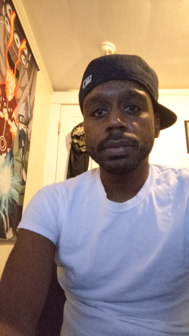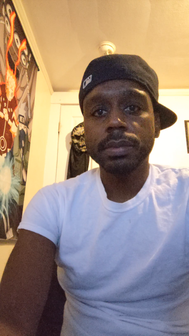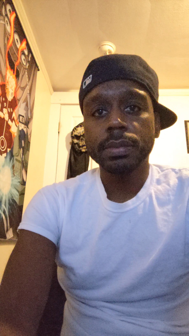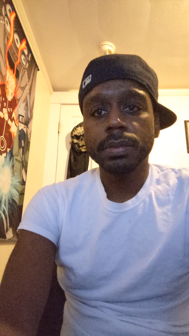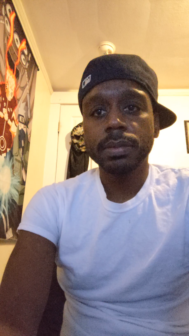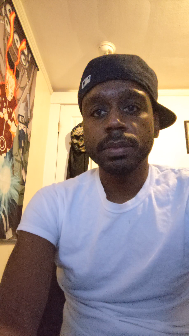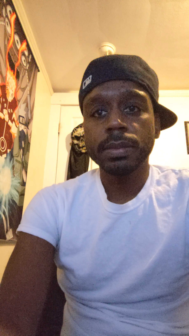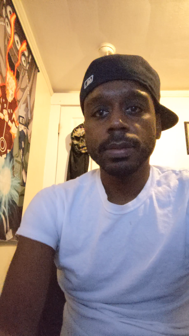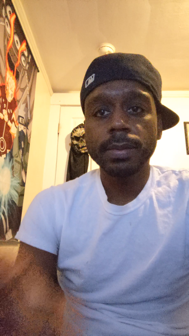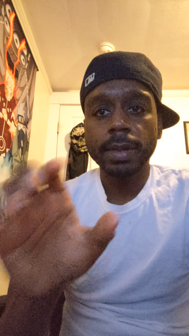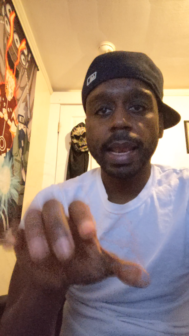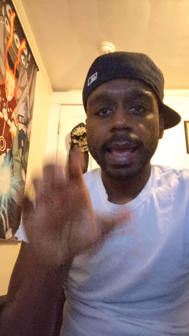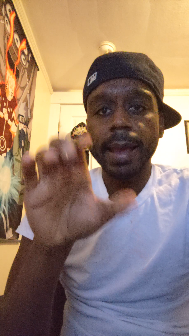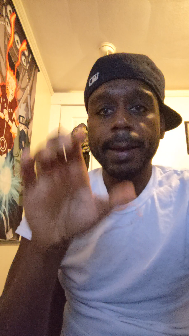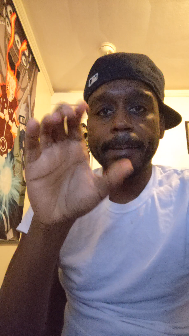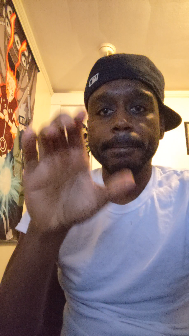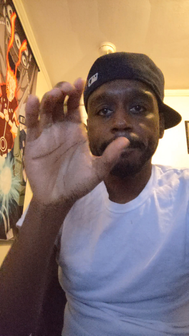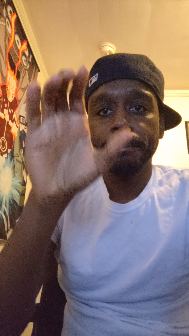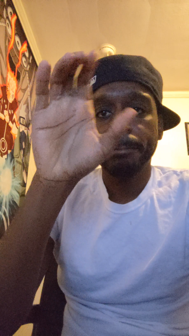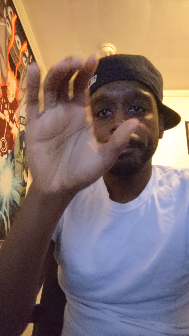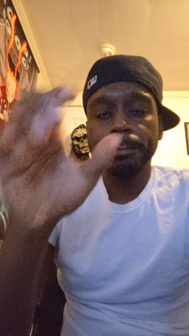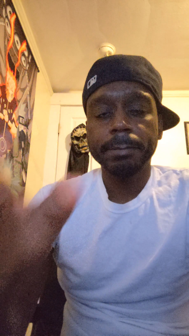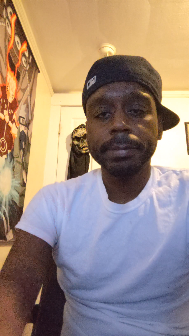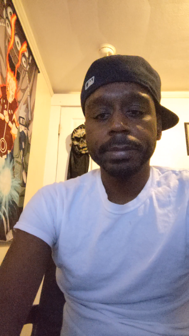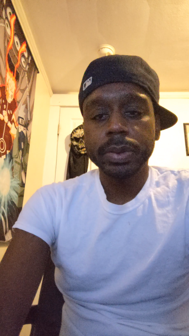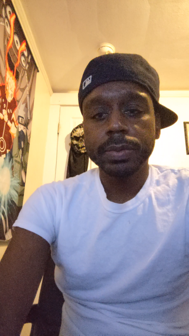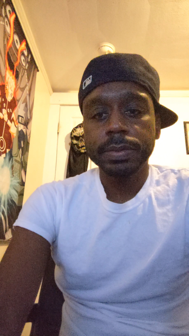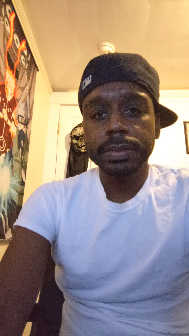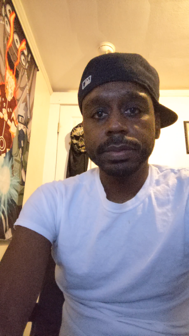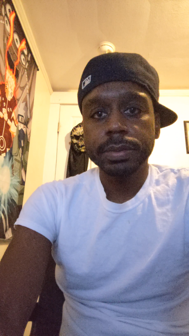climb